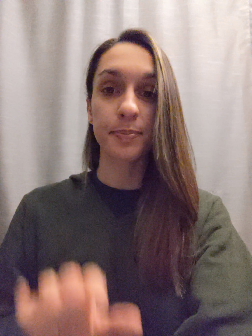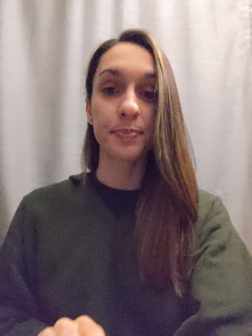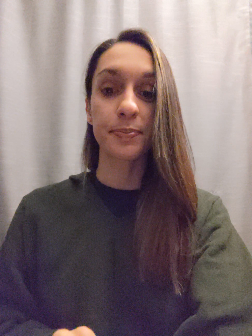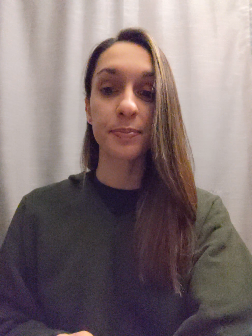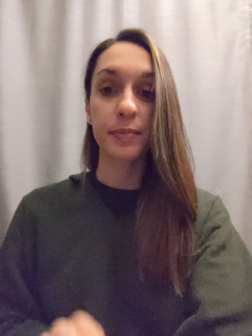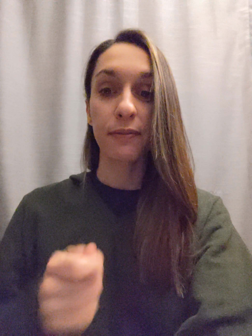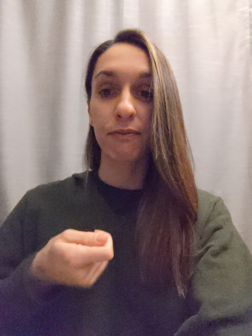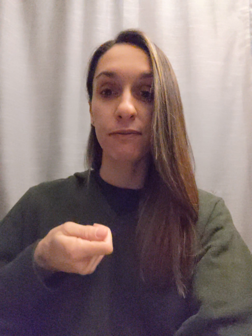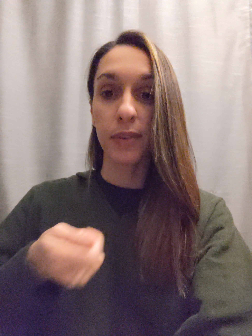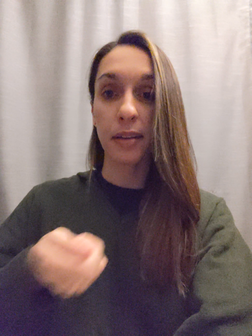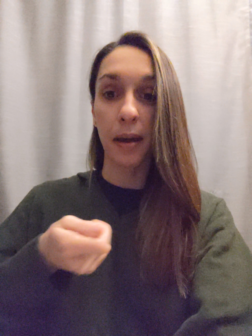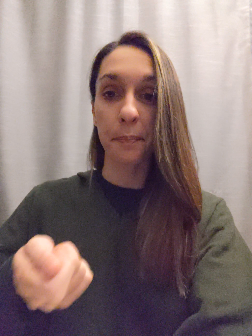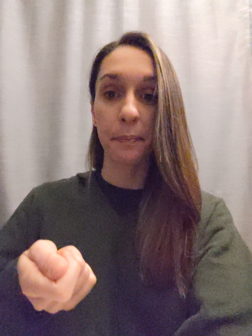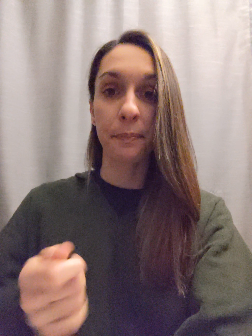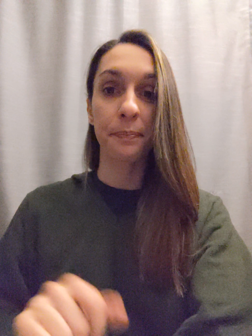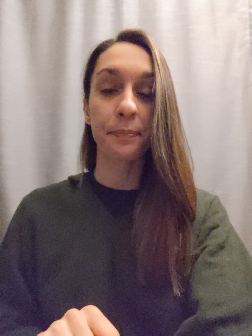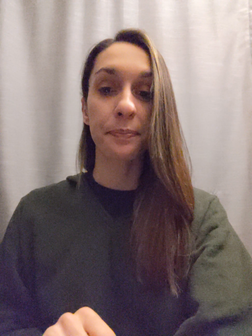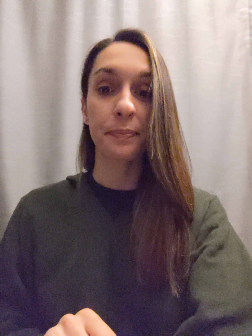vacuum